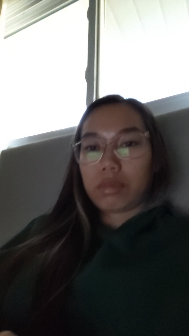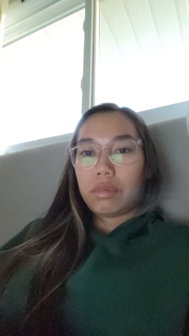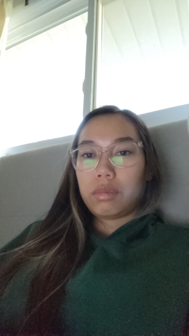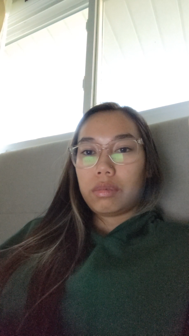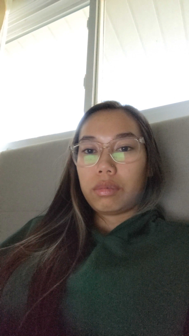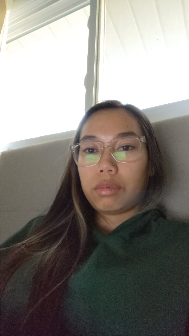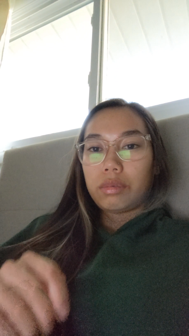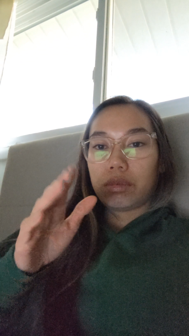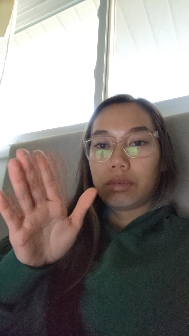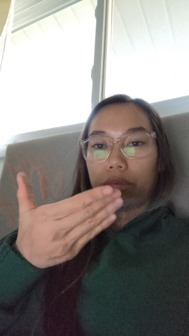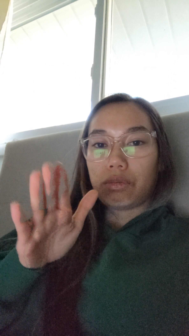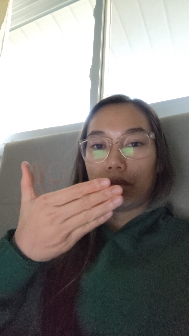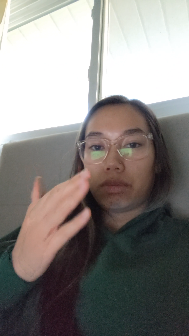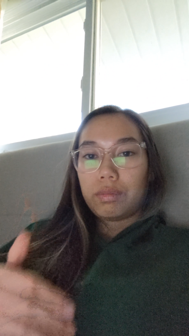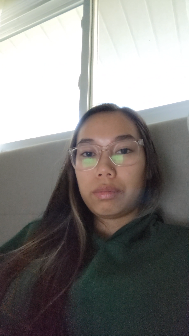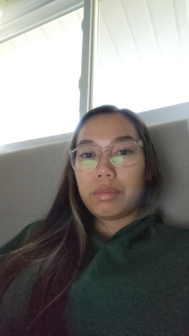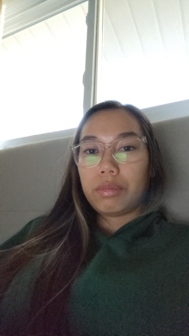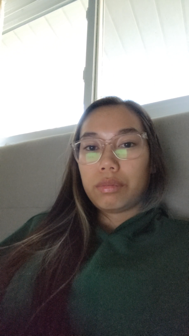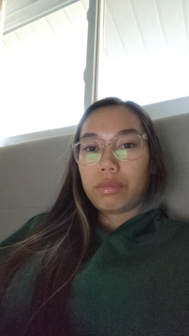share